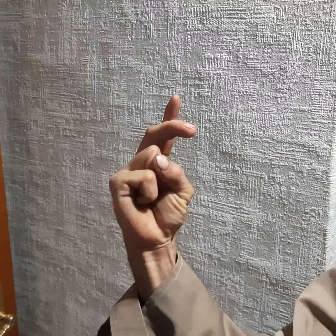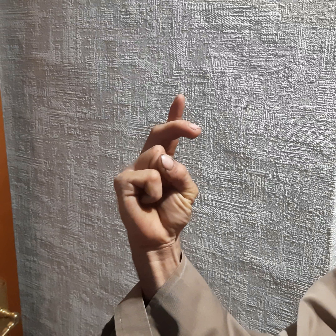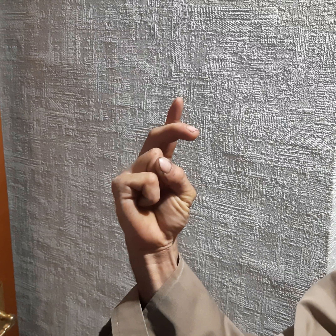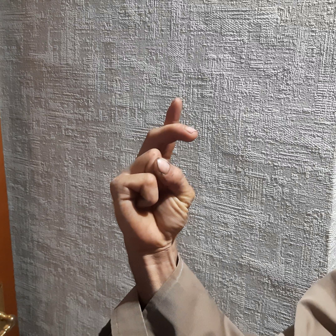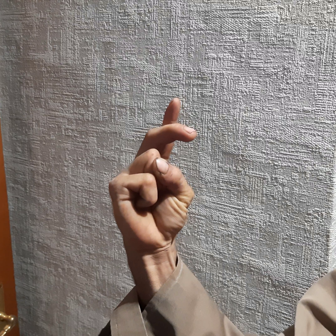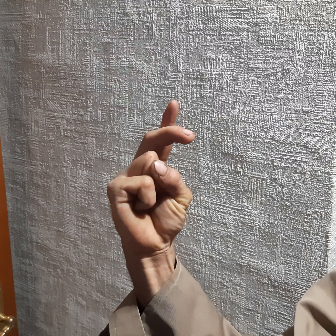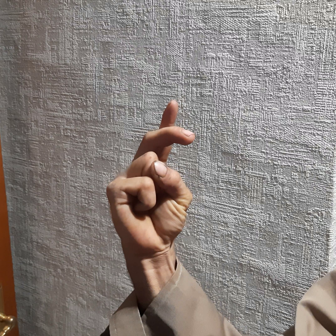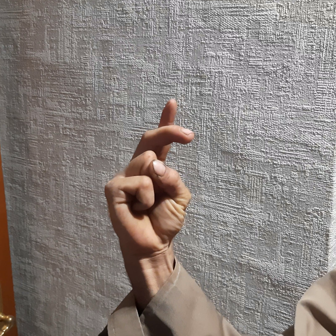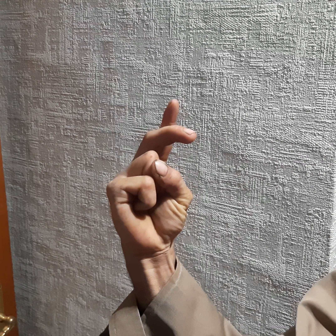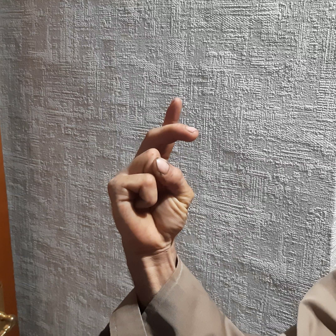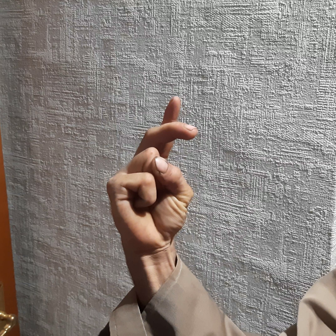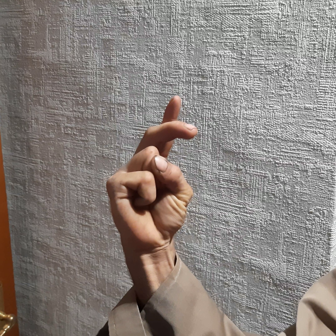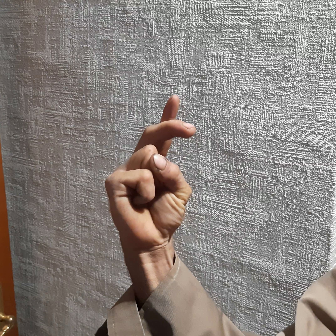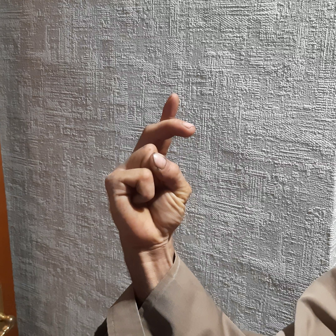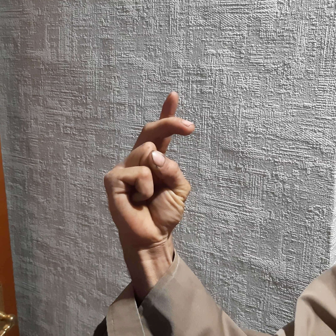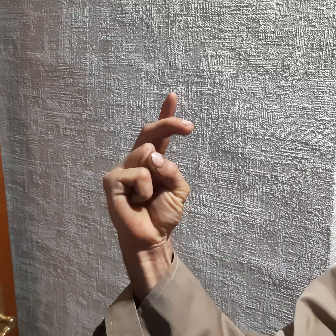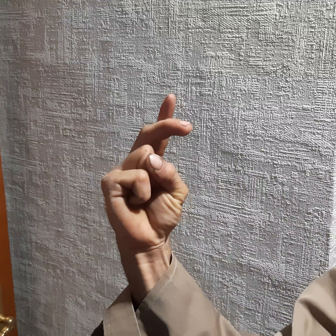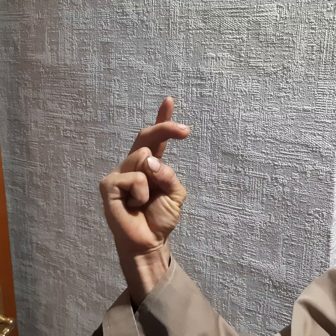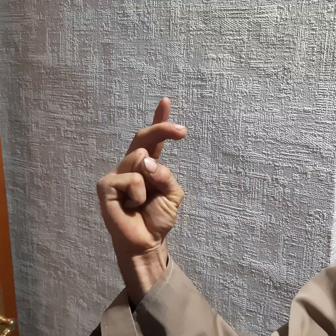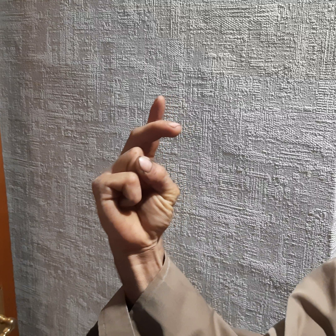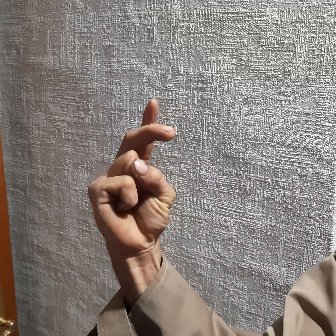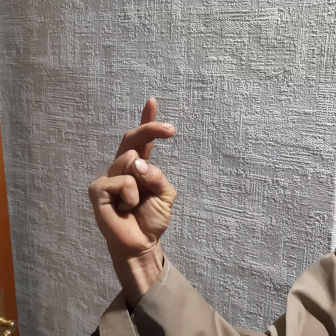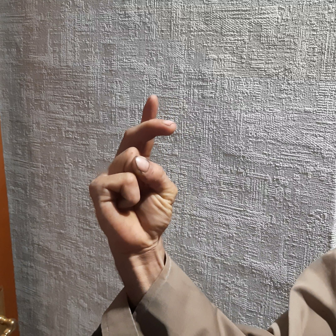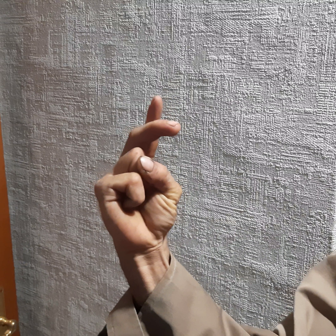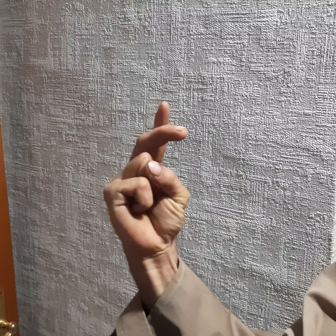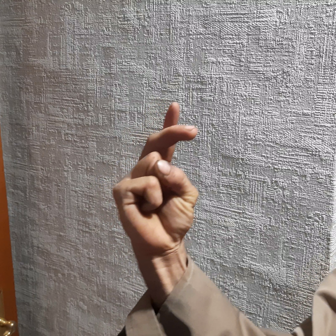Б